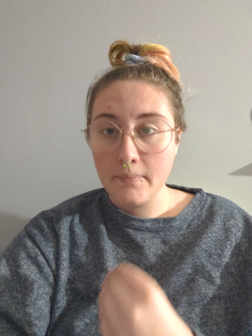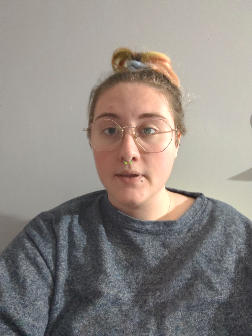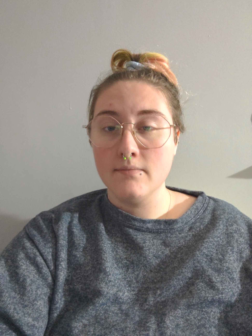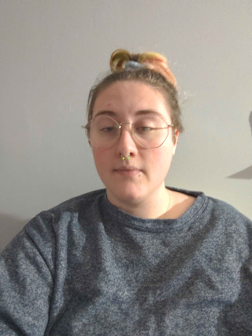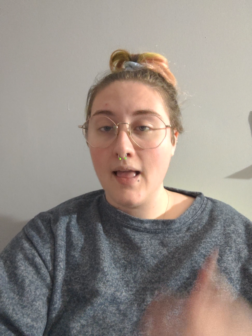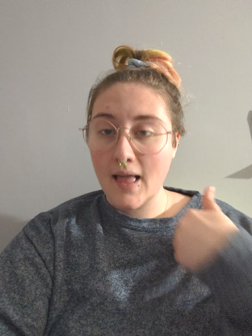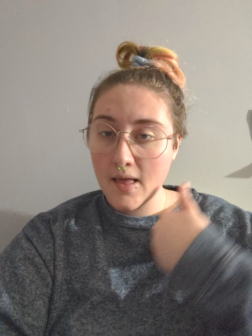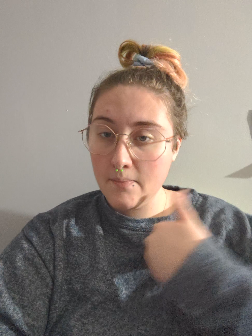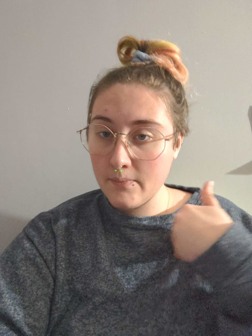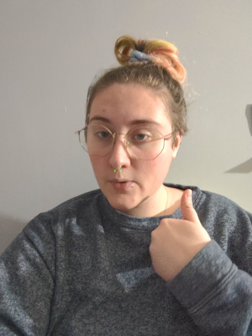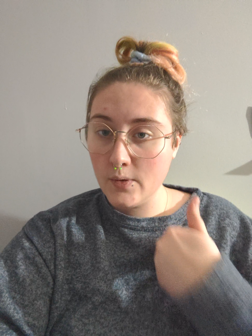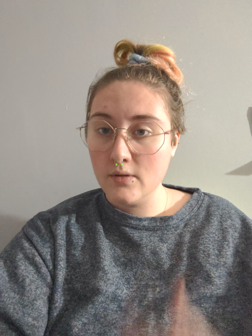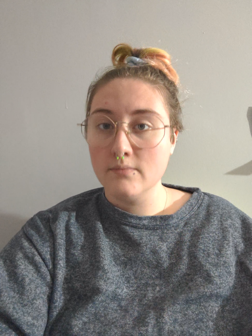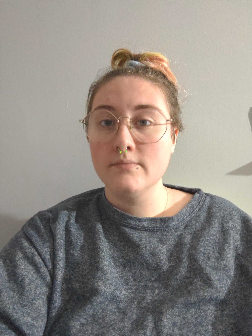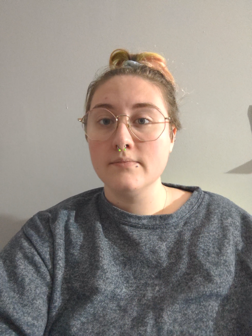animal